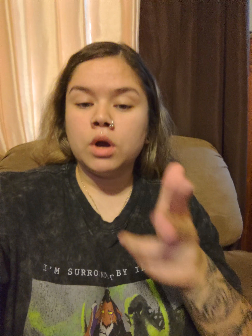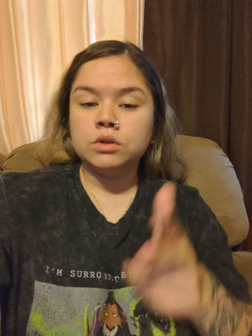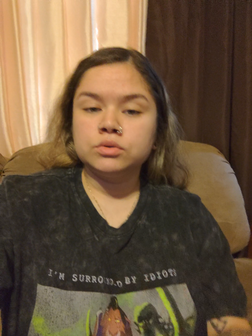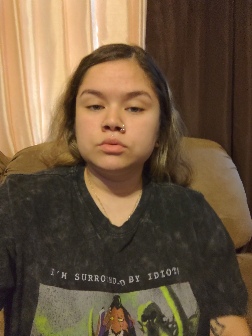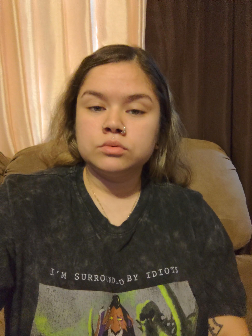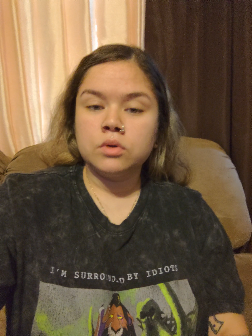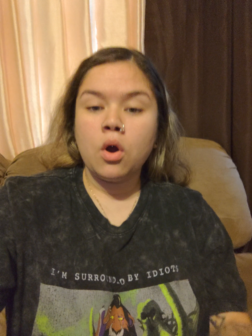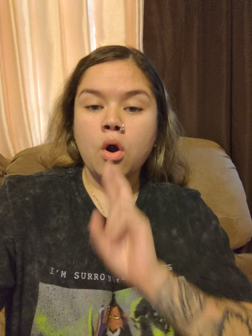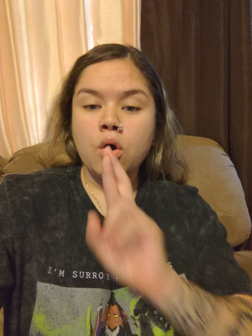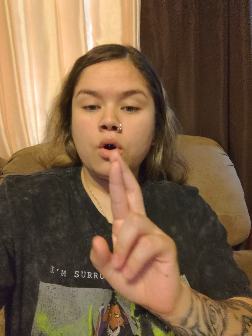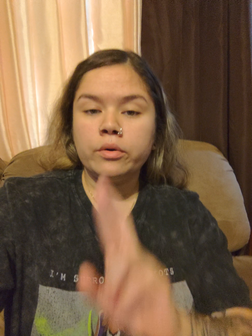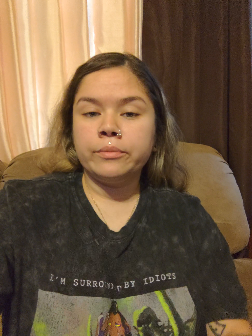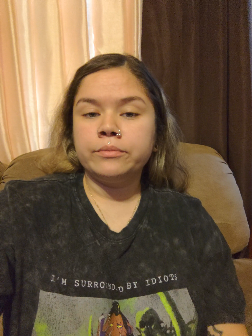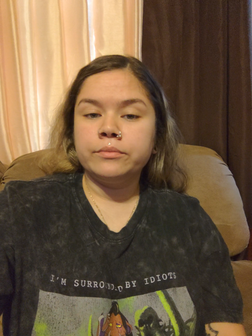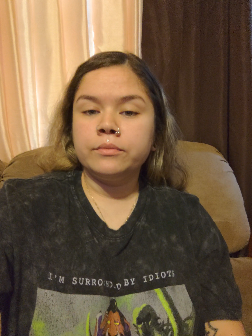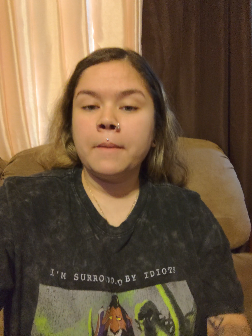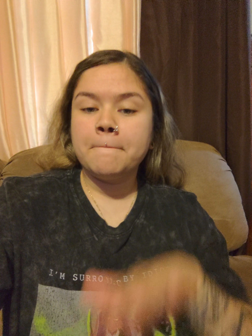are